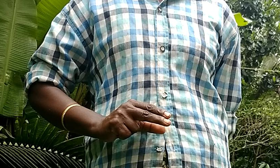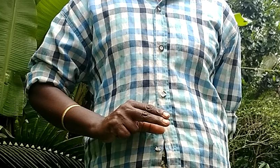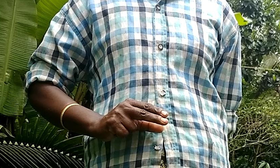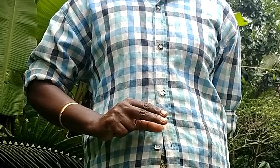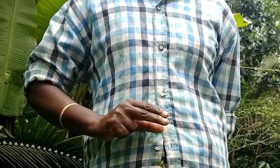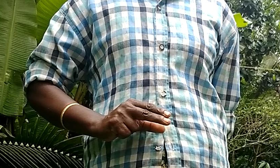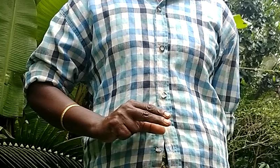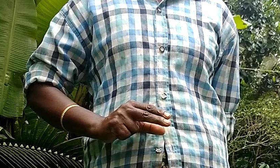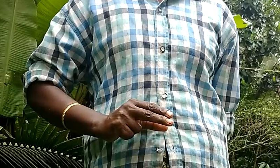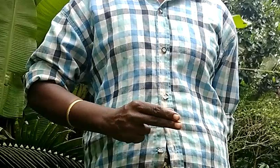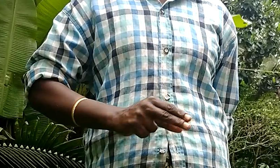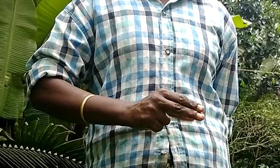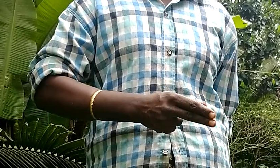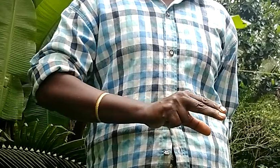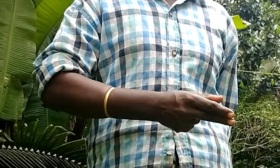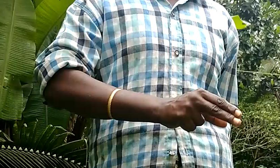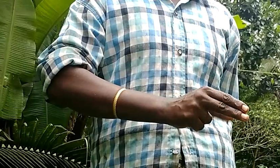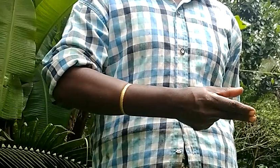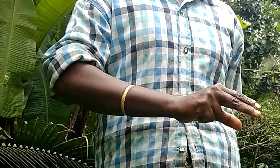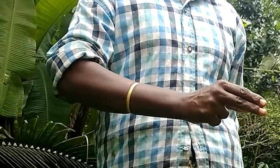Rat